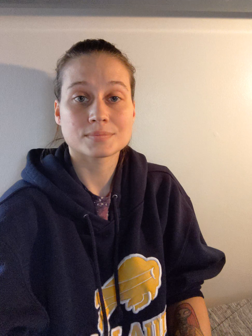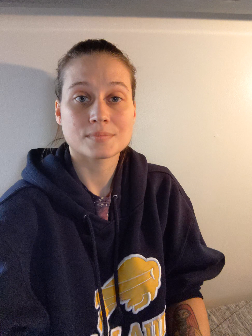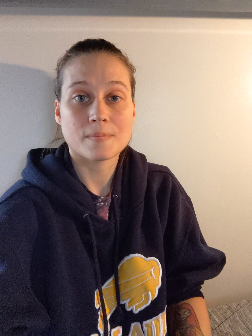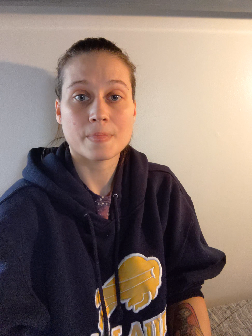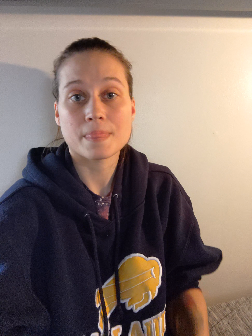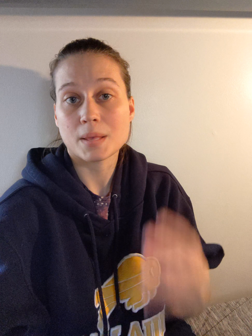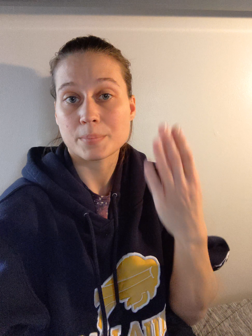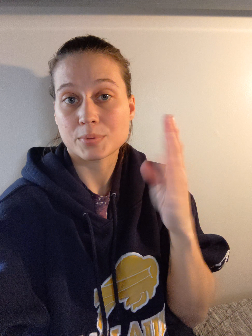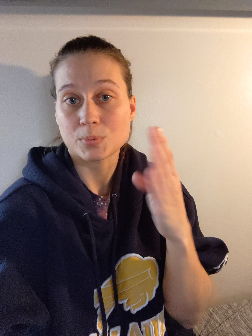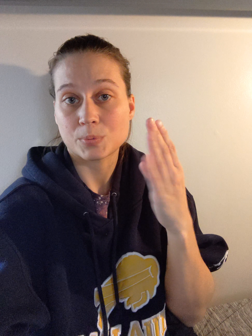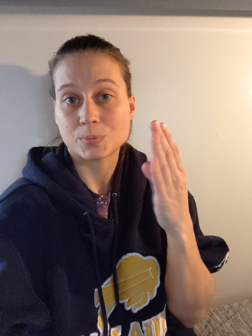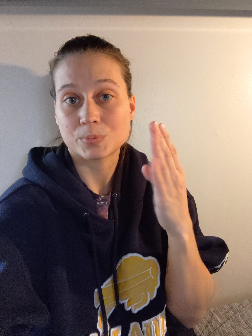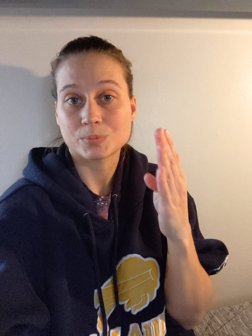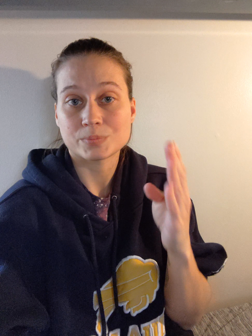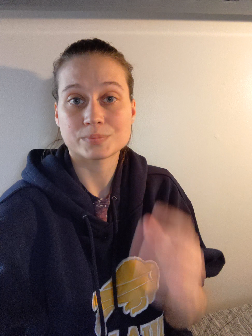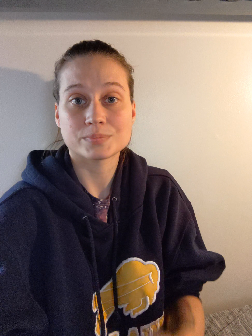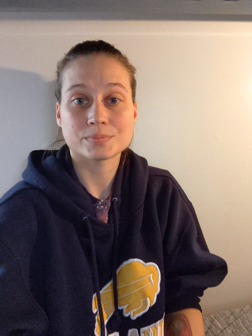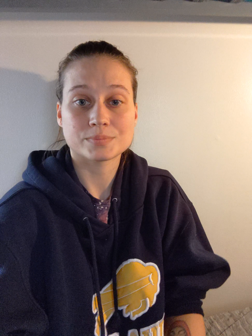blue